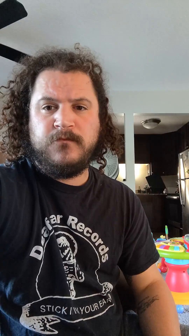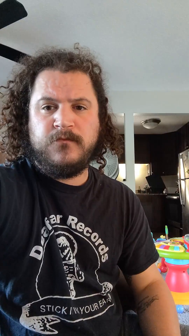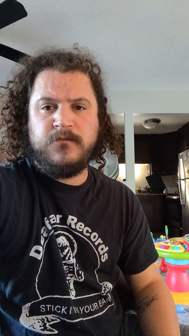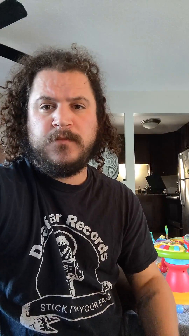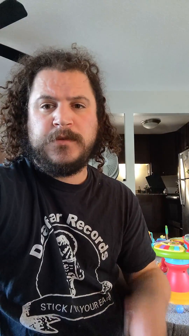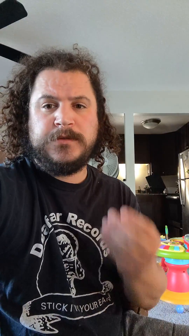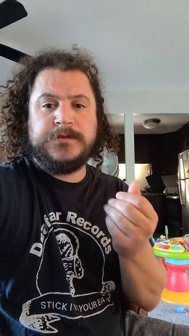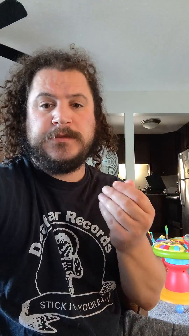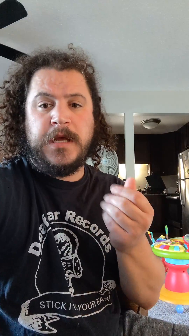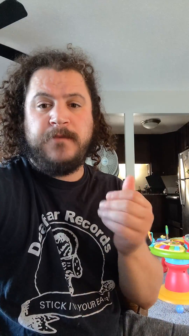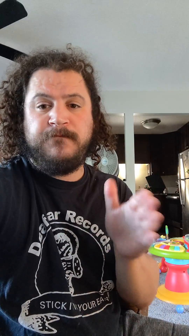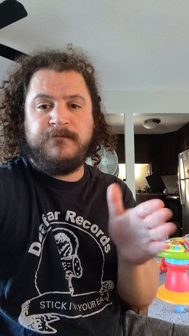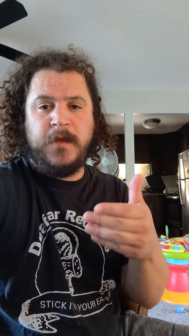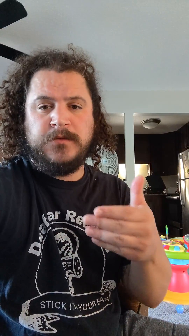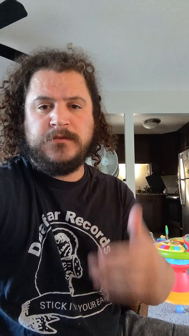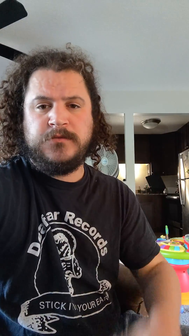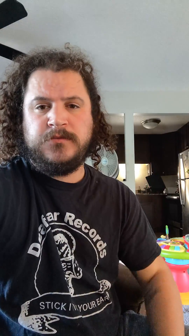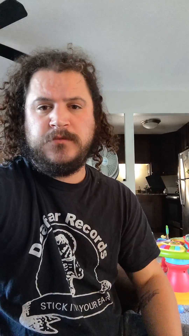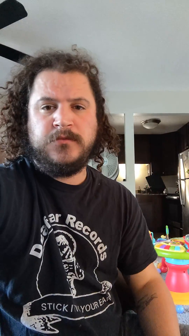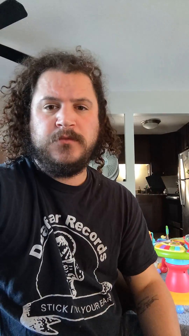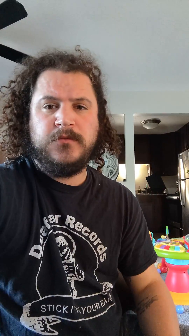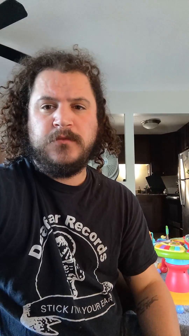sandbox